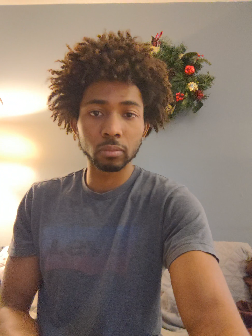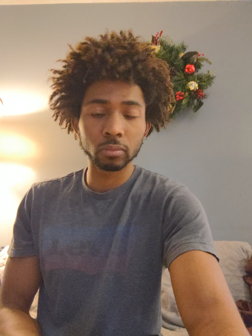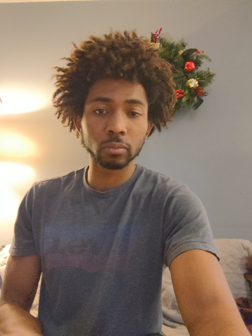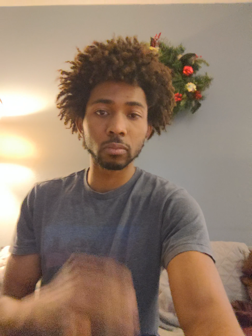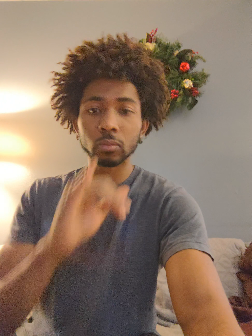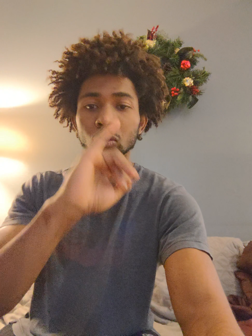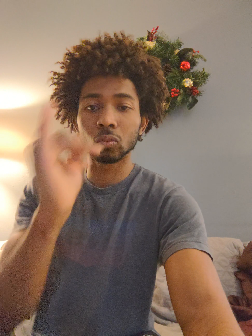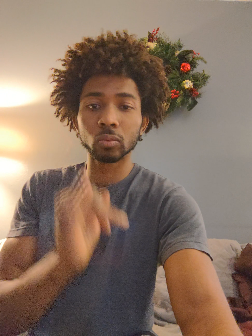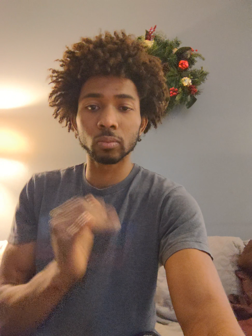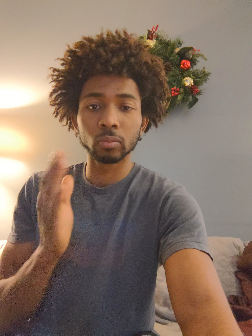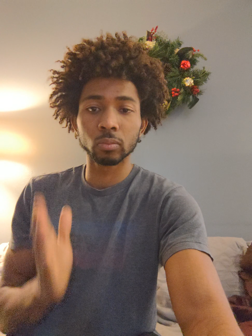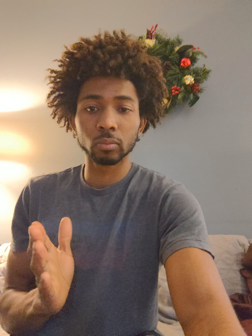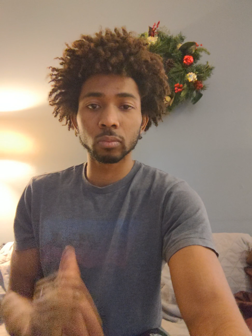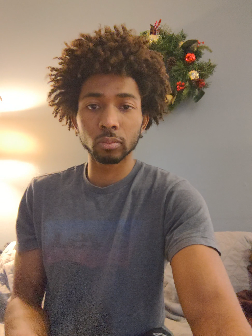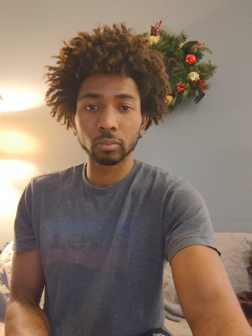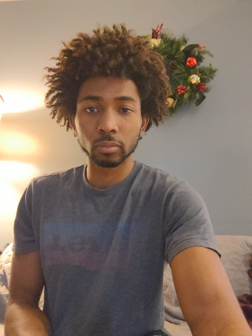drawer